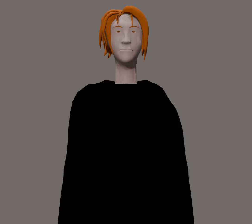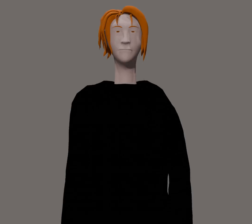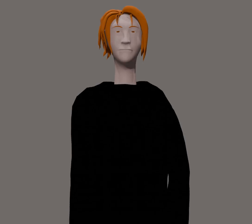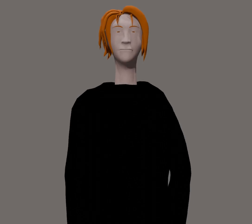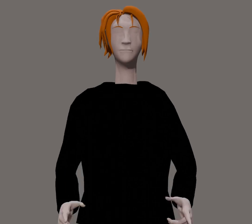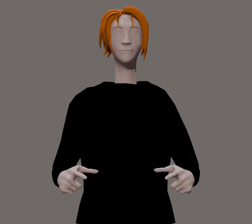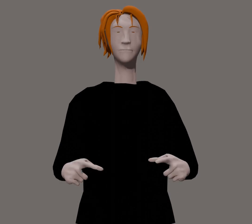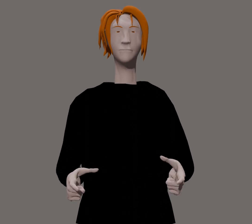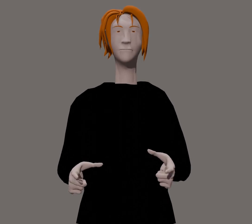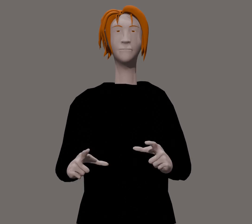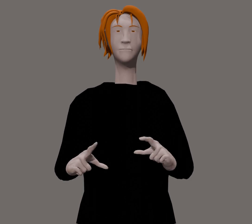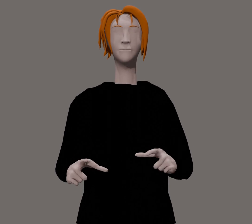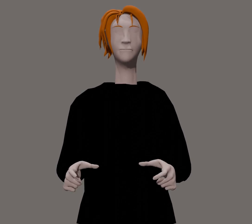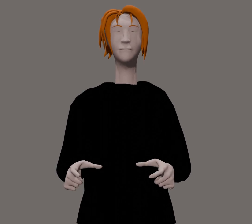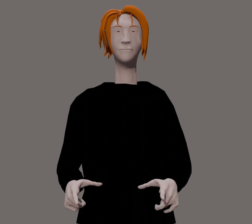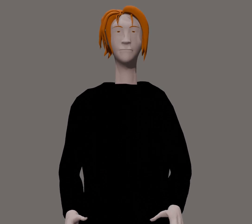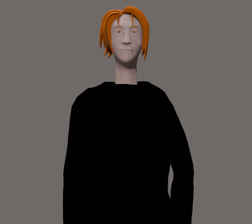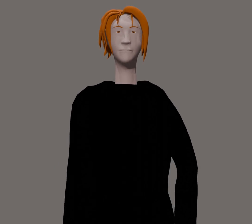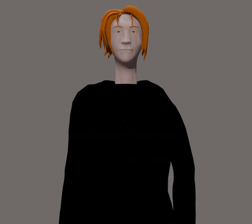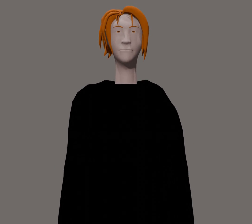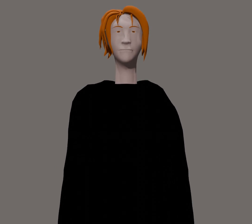China (Plate)